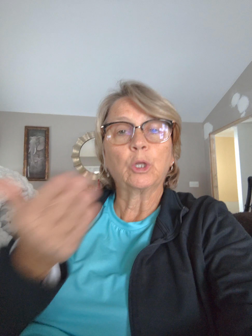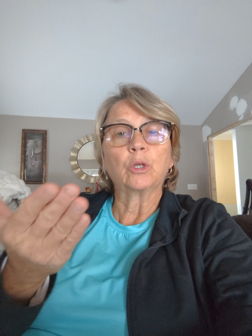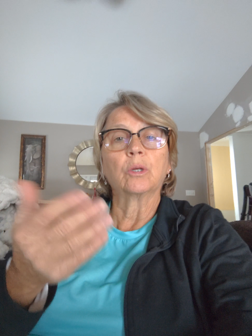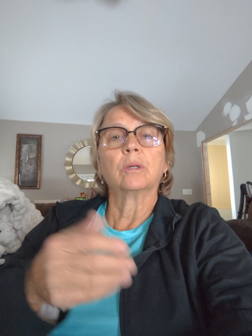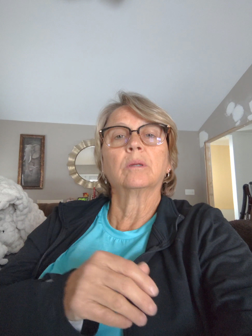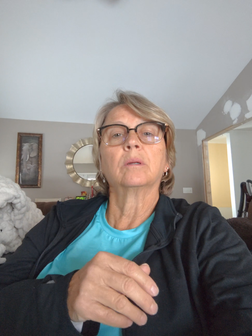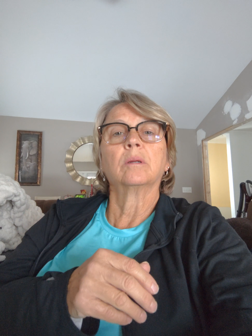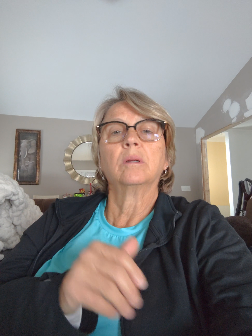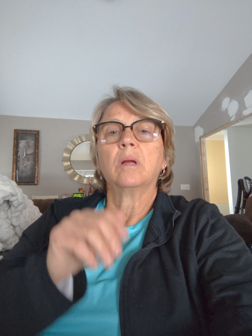book